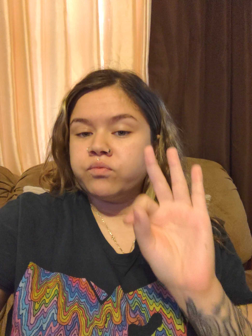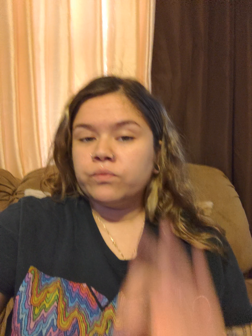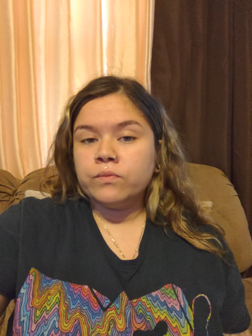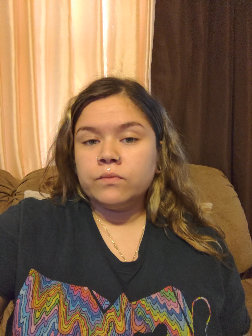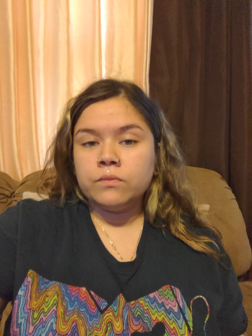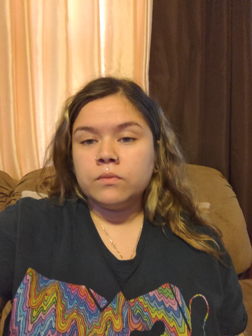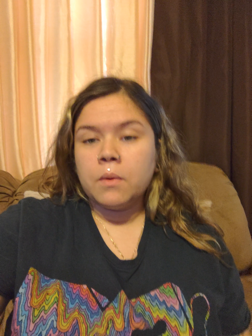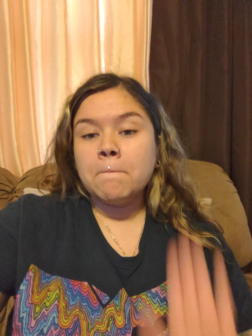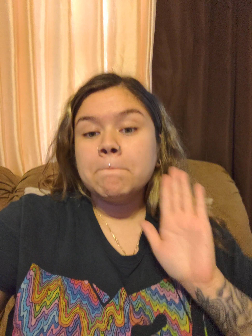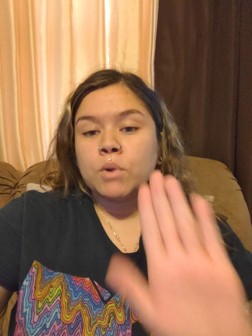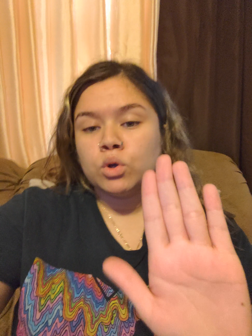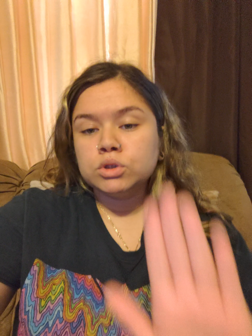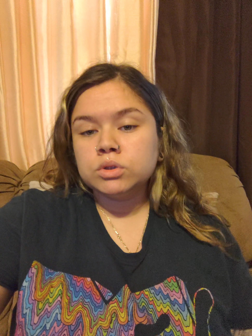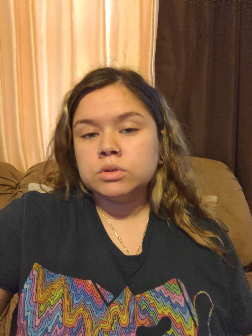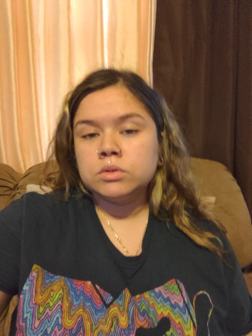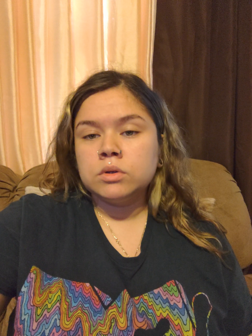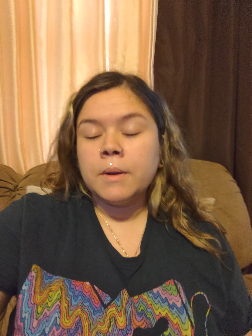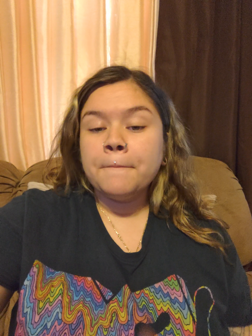push